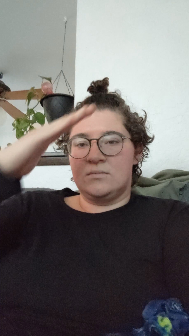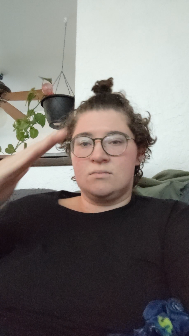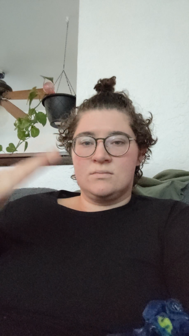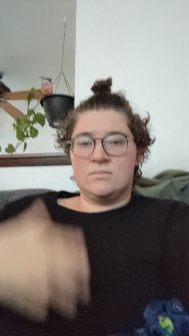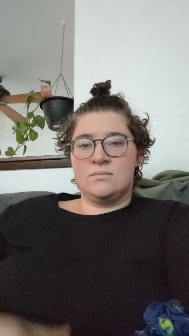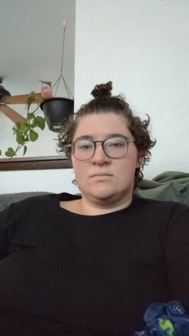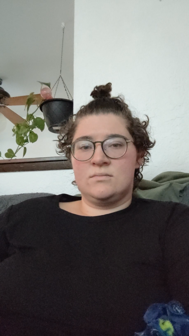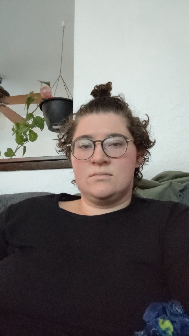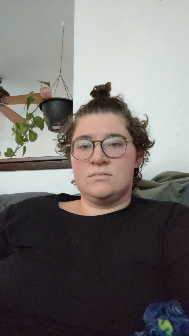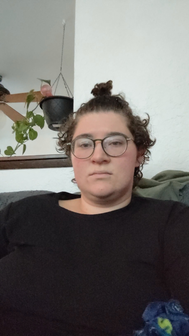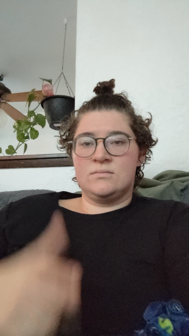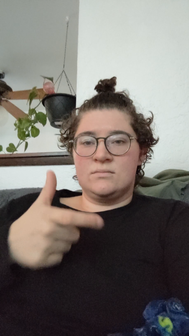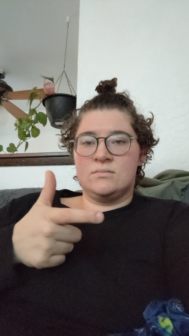run